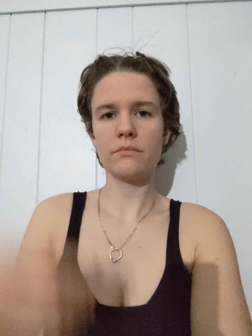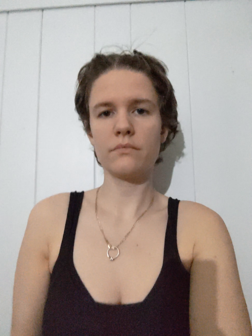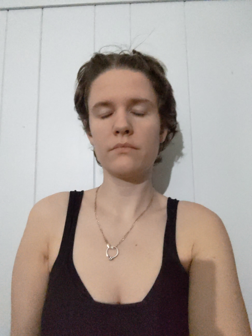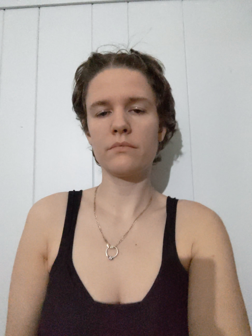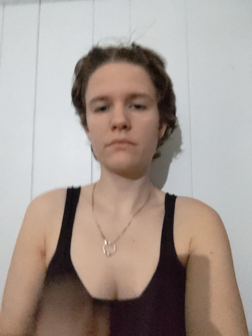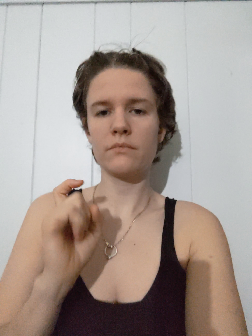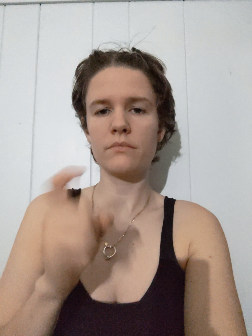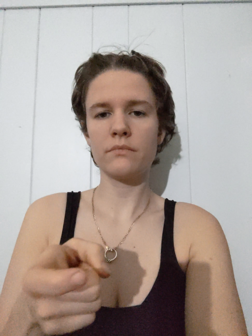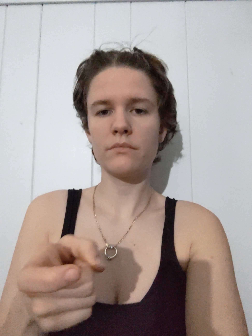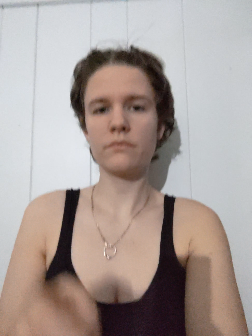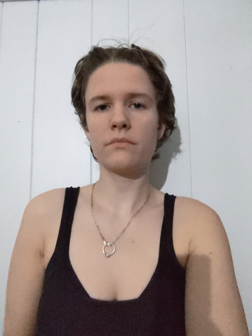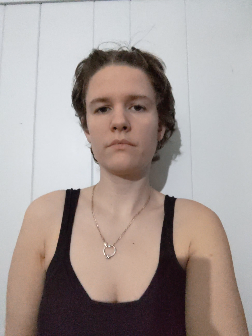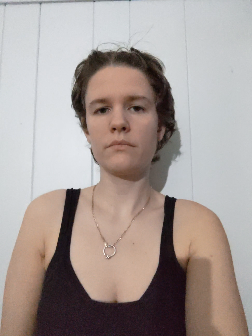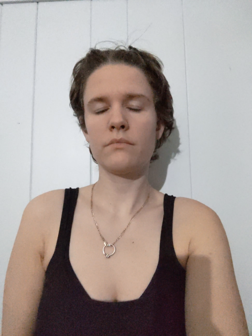give